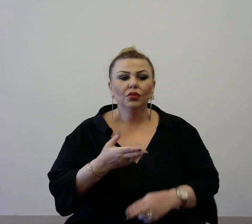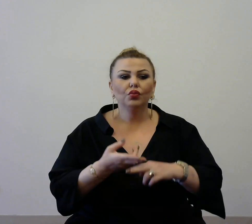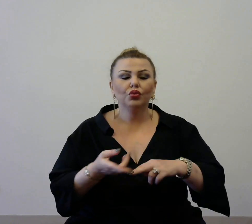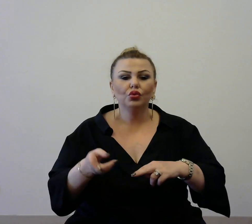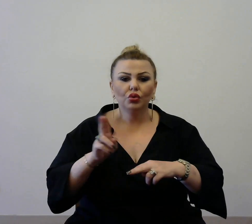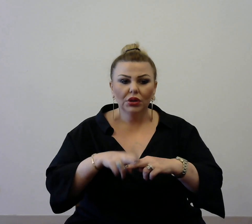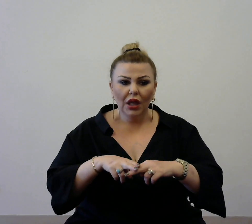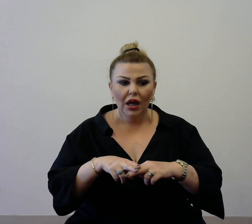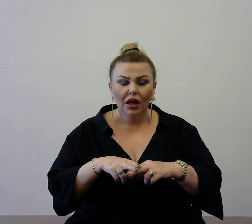bu